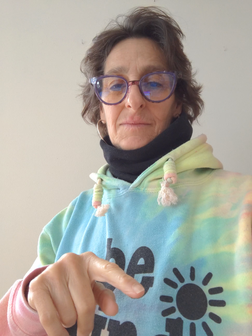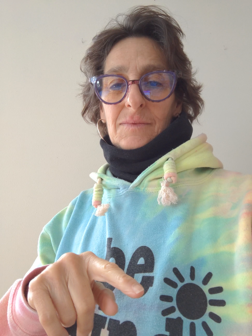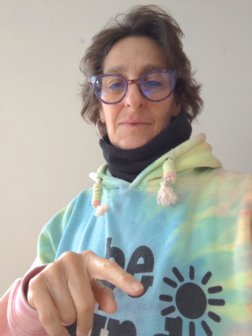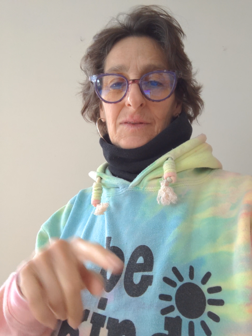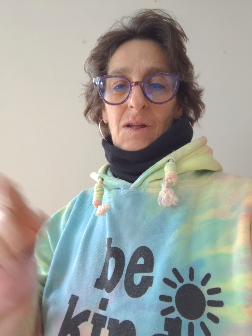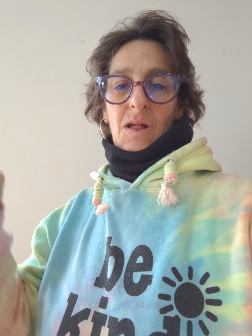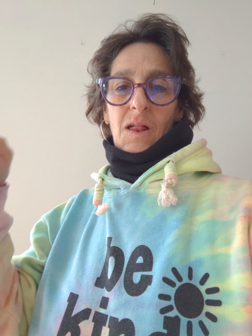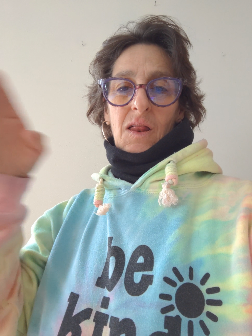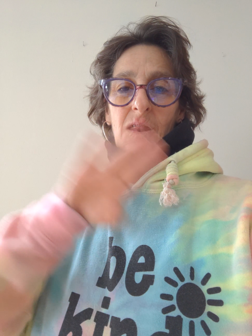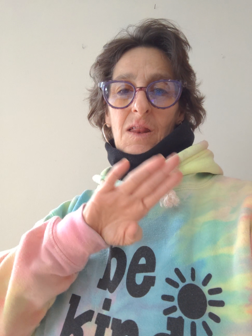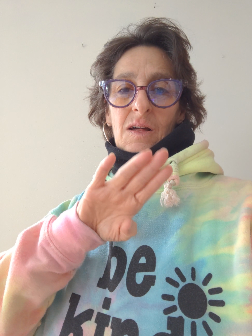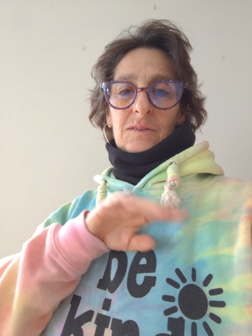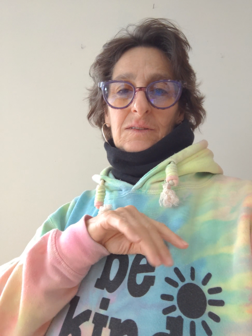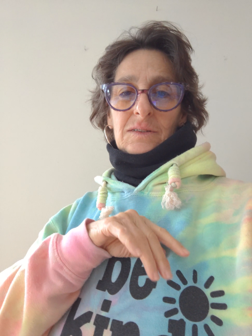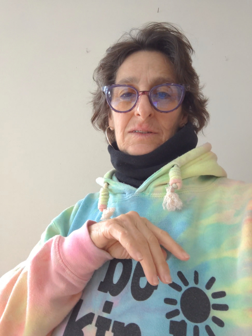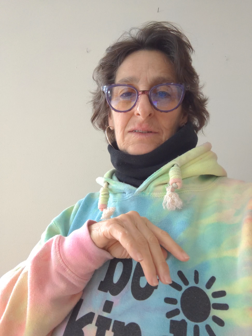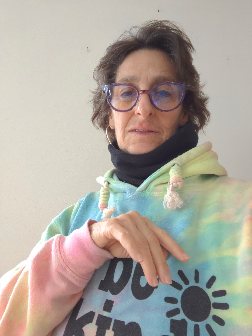close